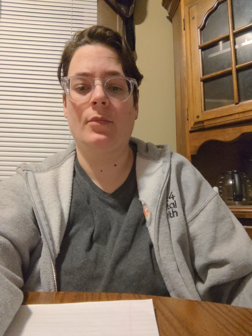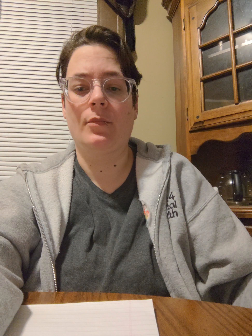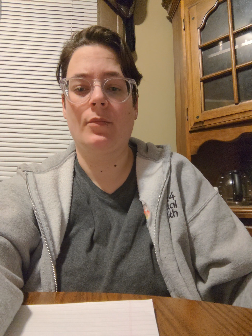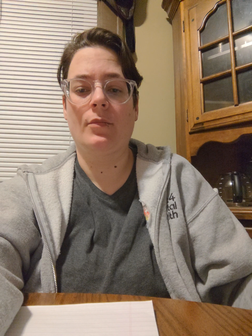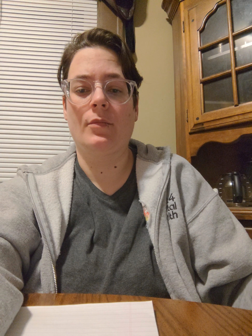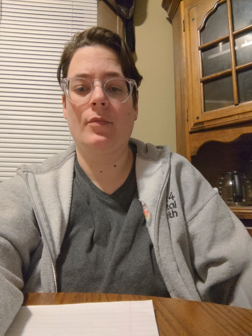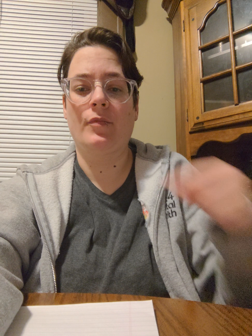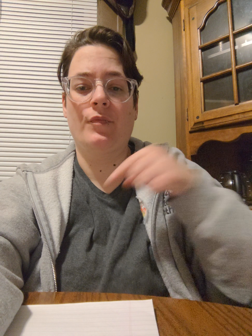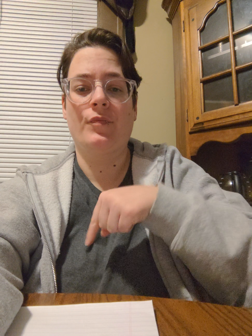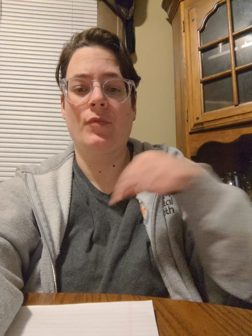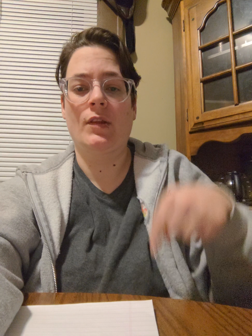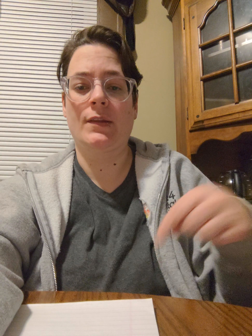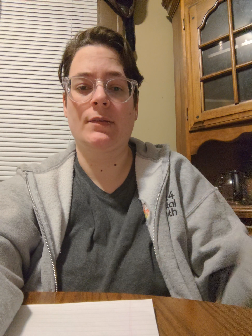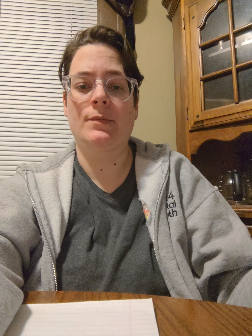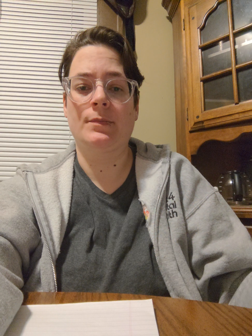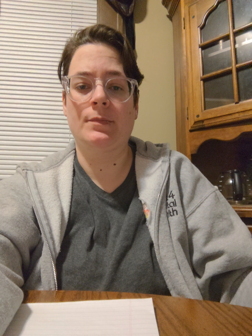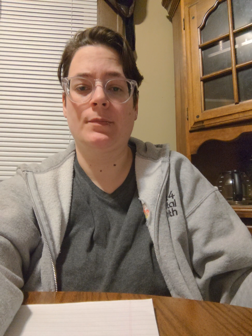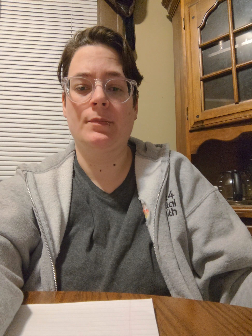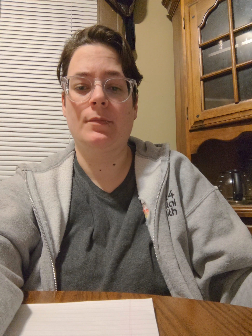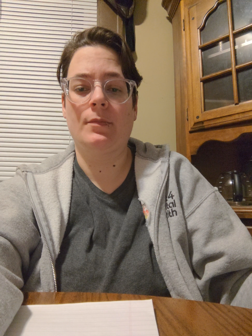feet